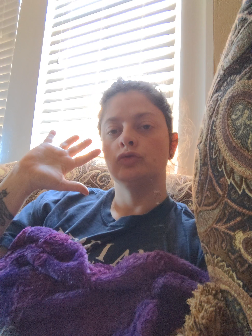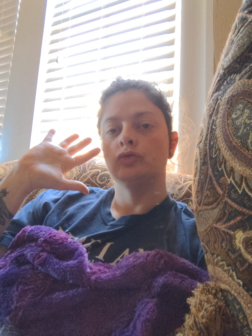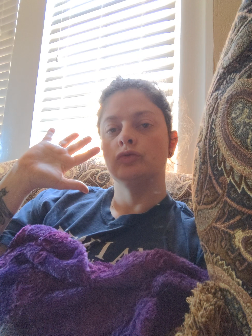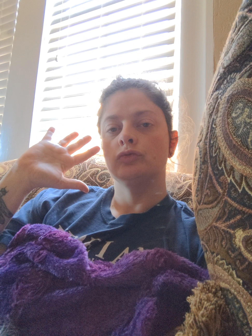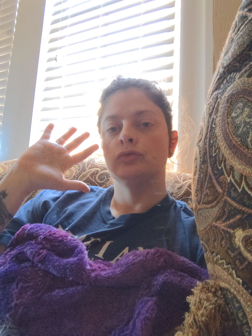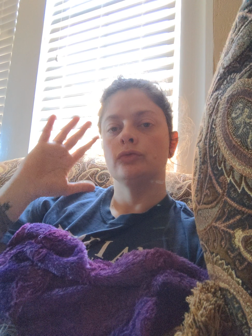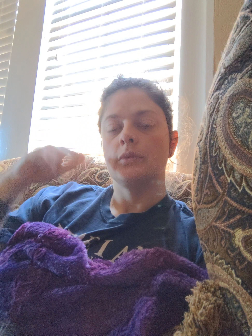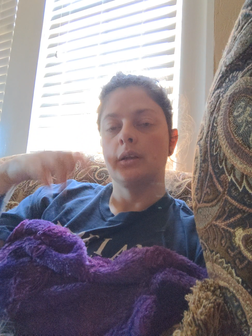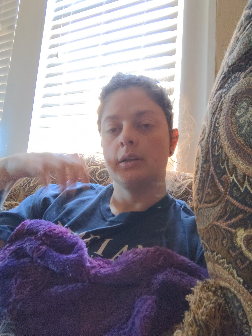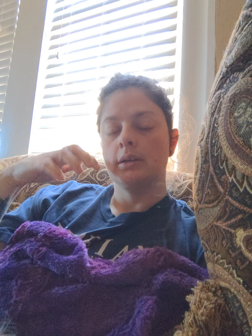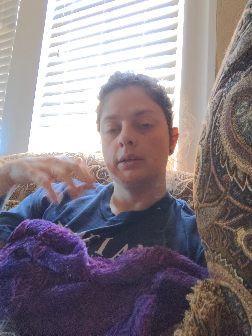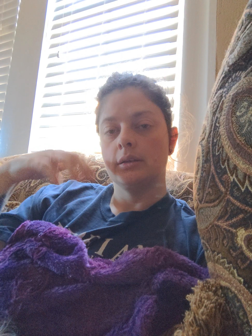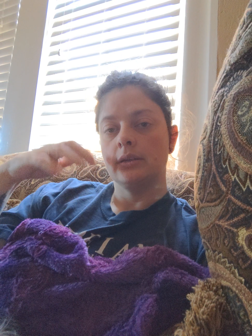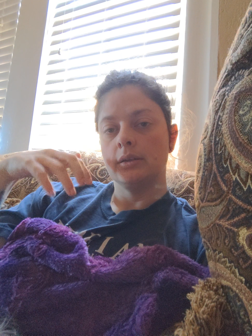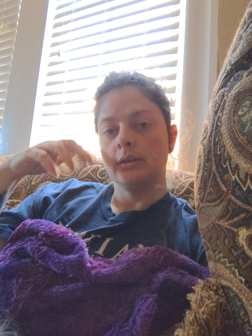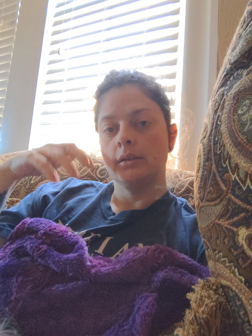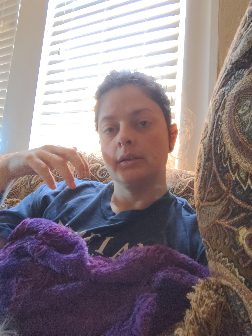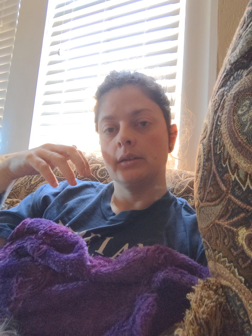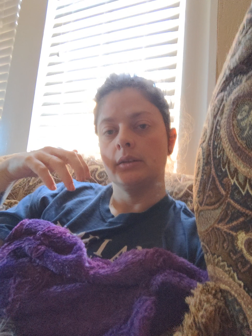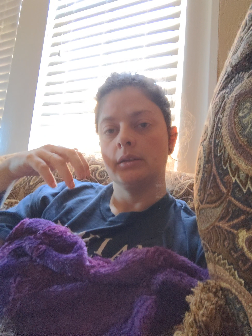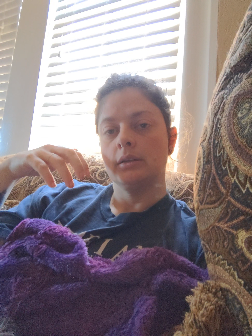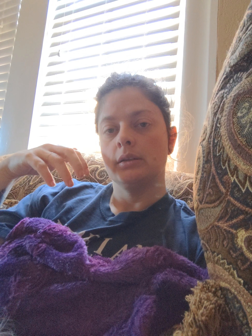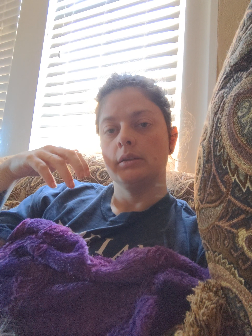rain